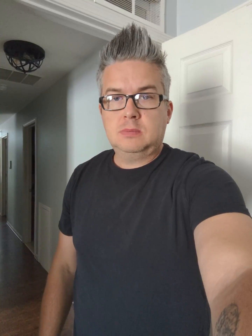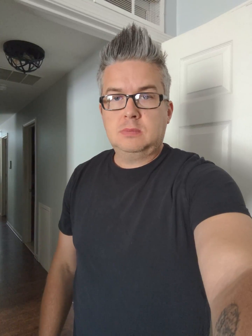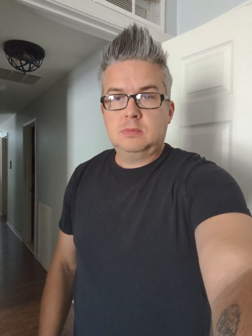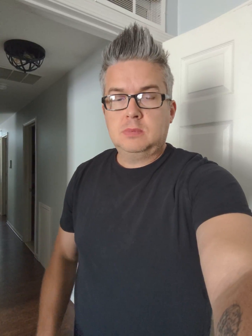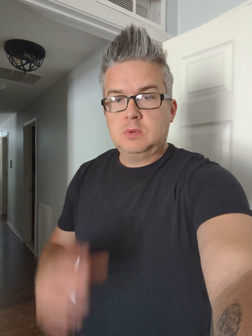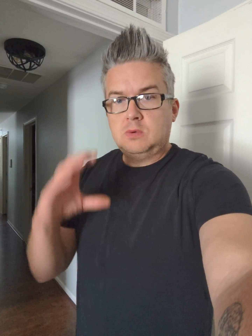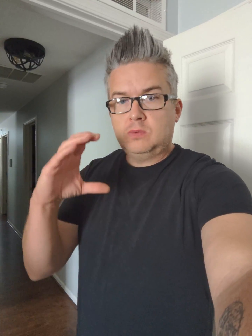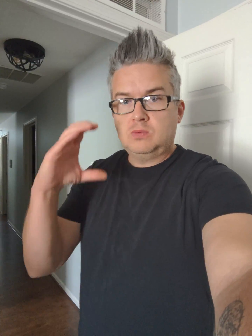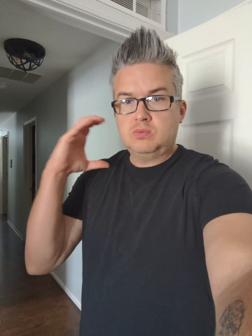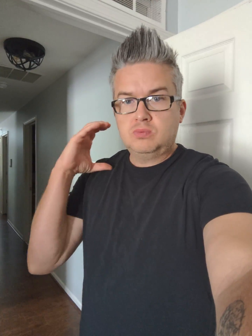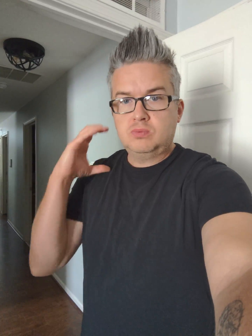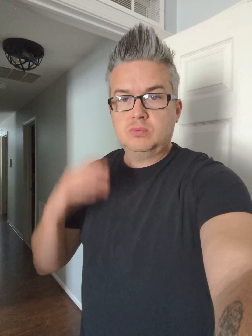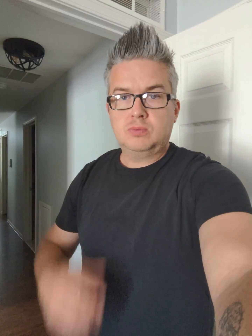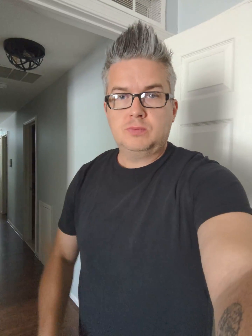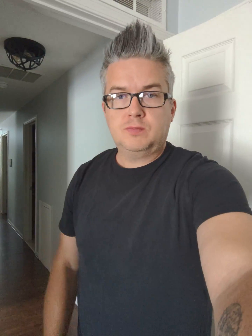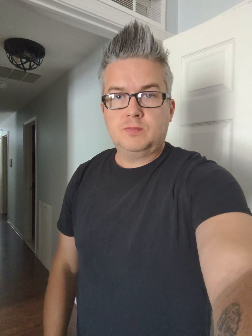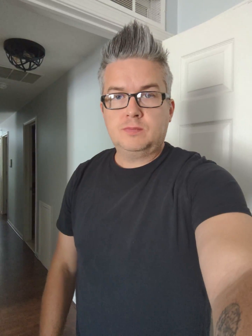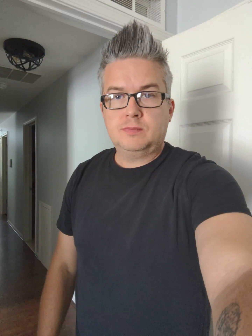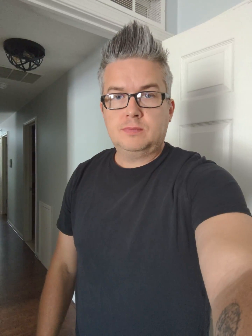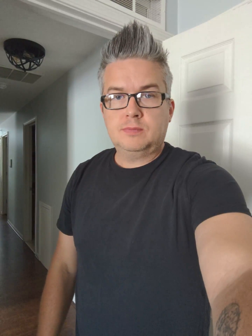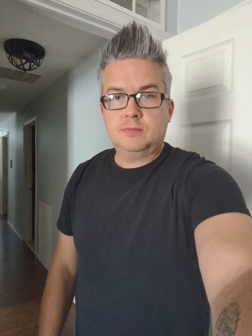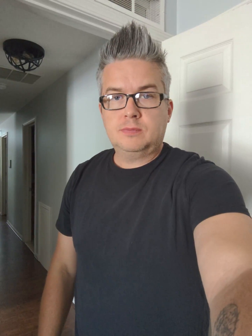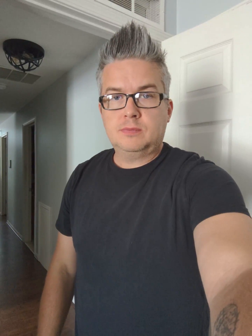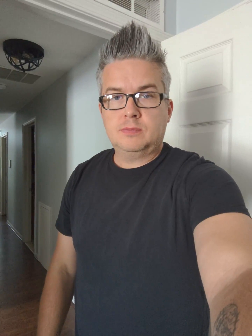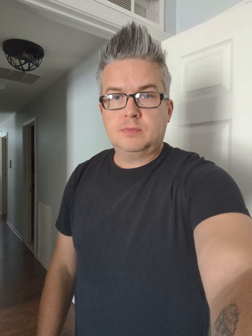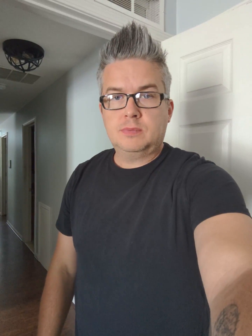bus